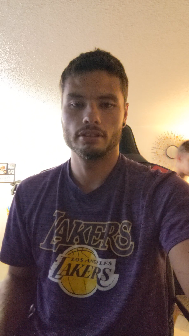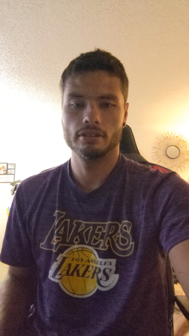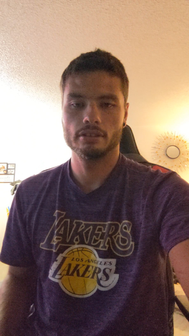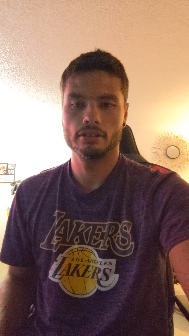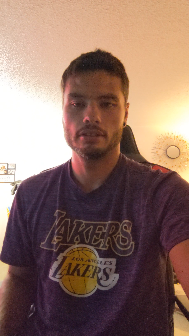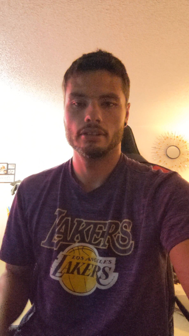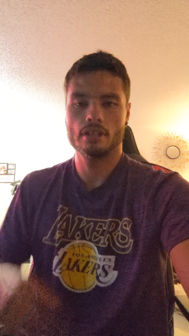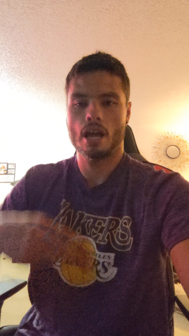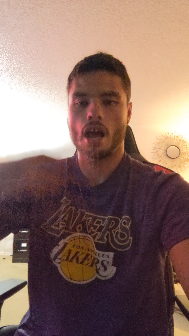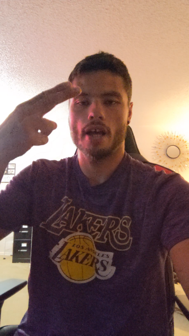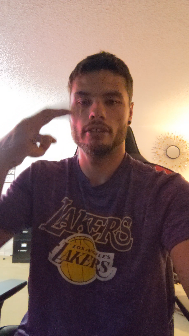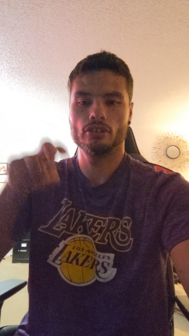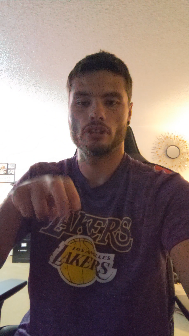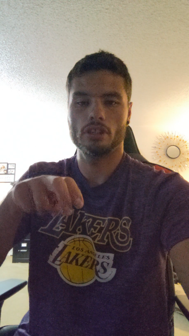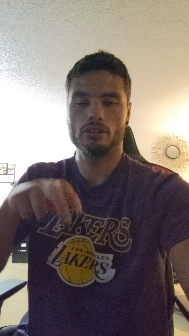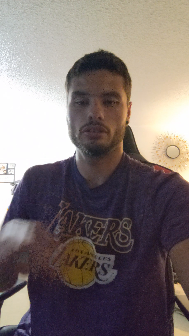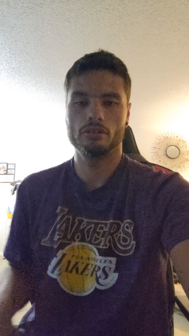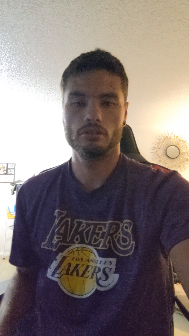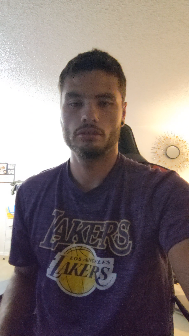high chair